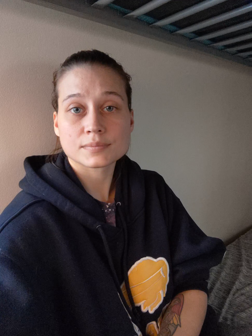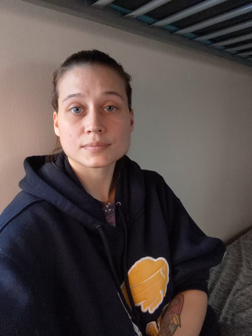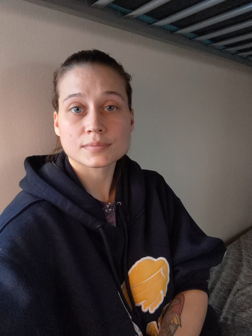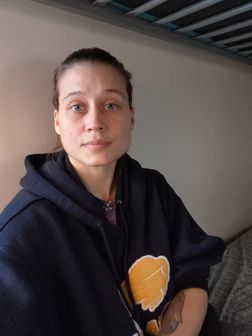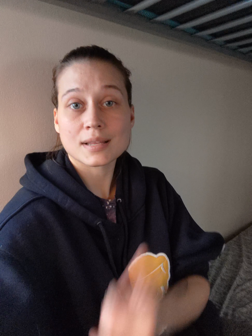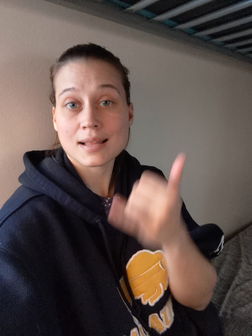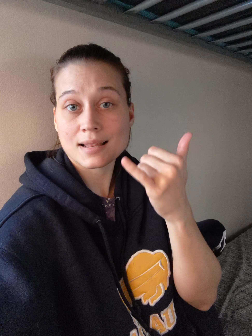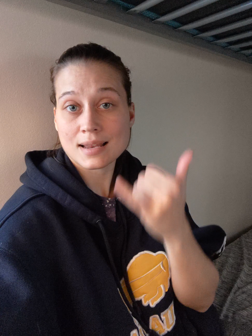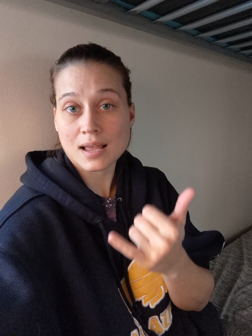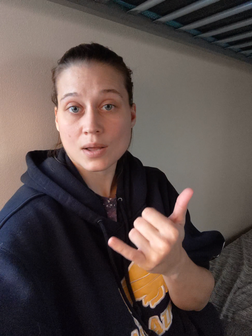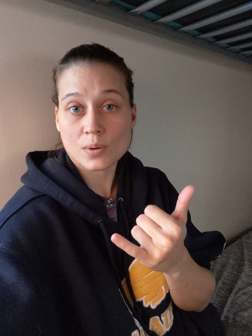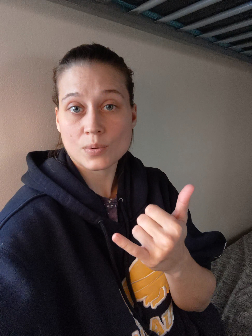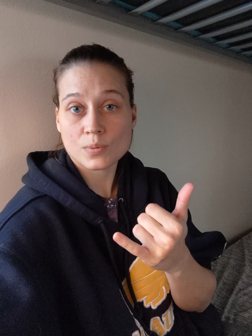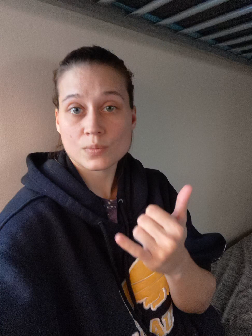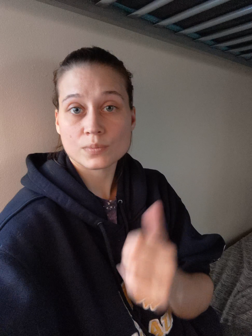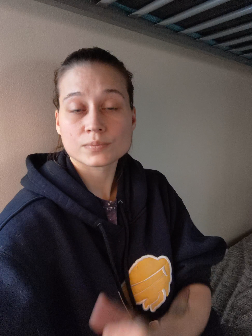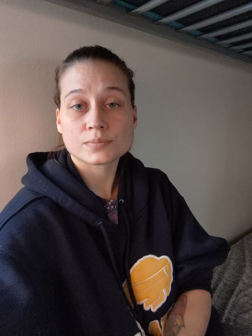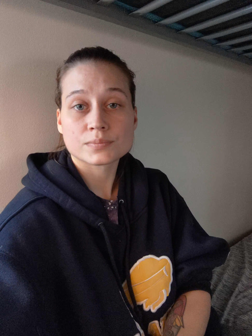now